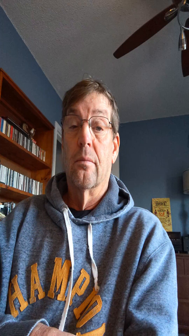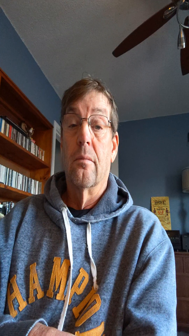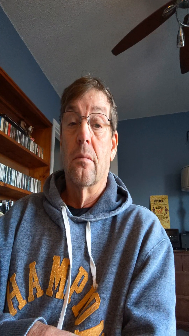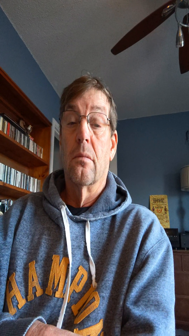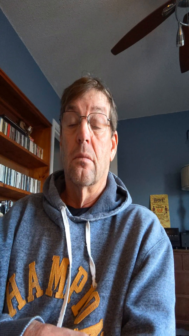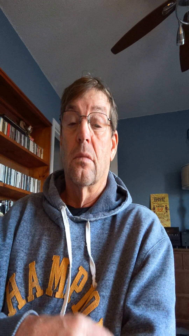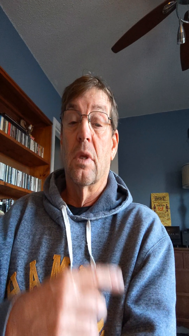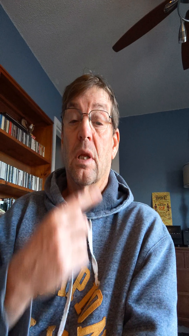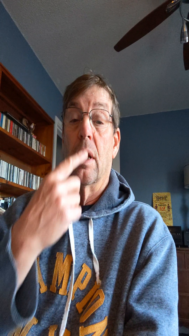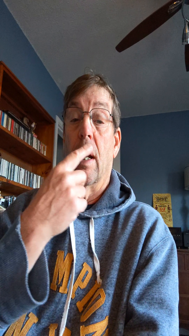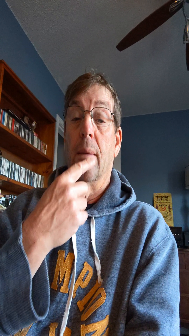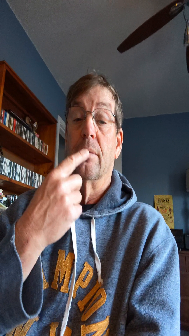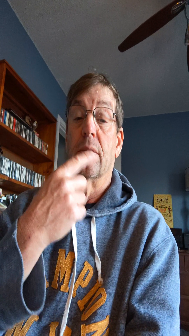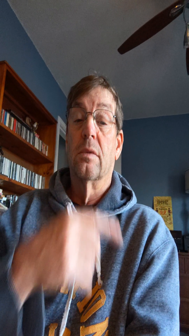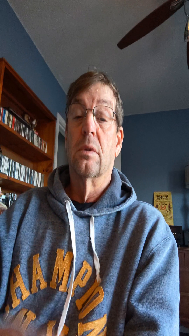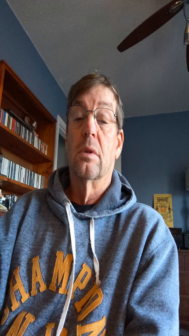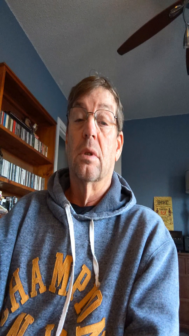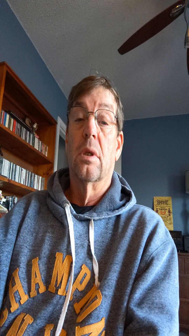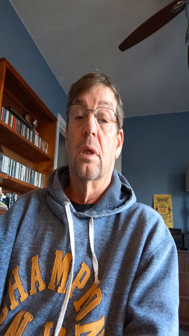lips